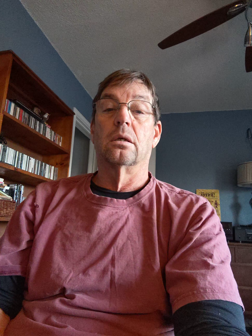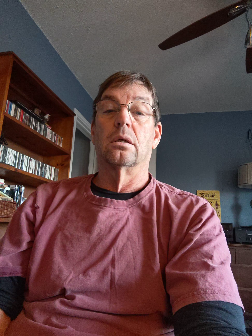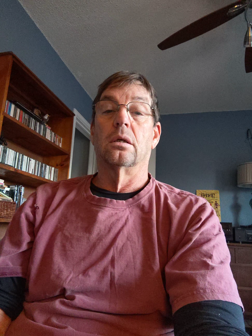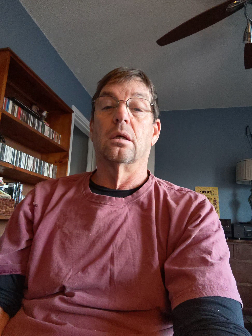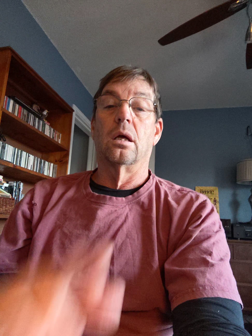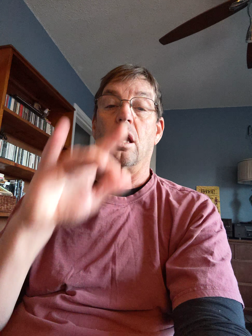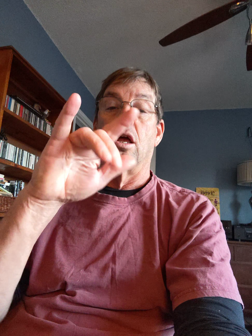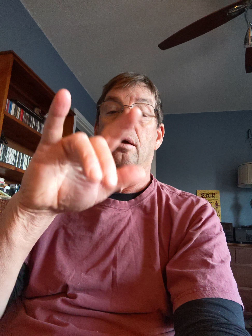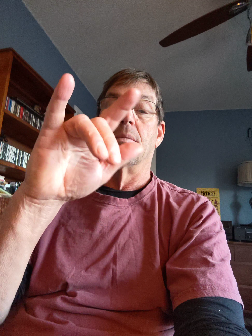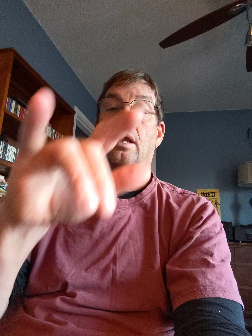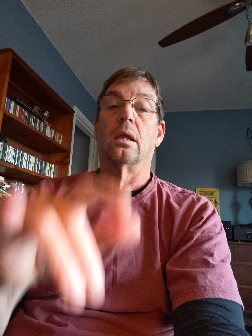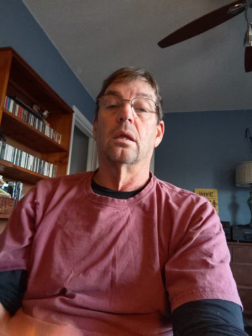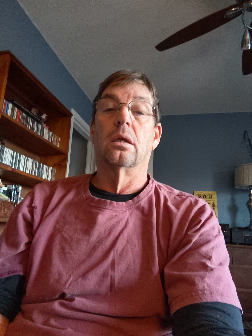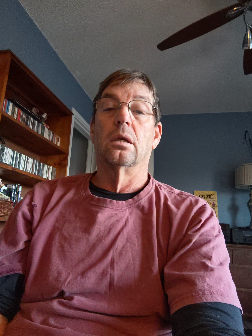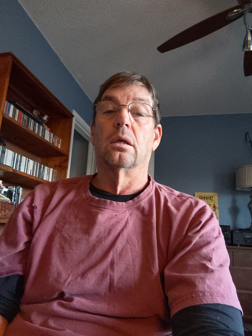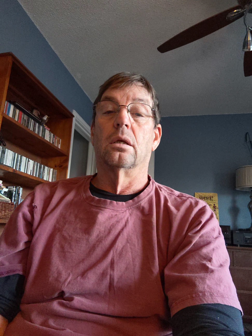airplane